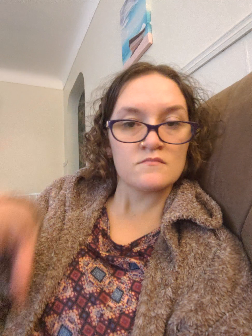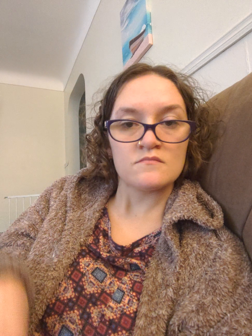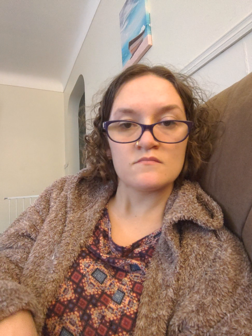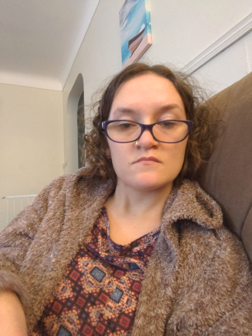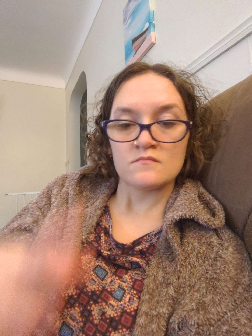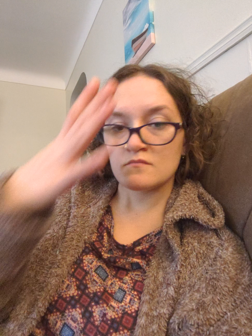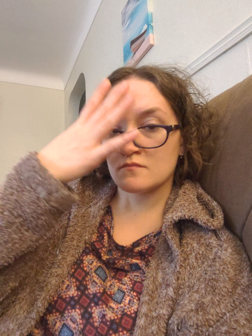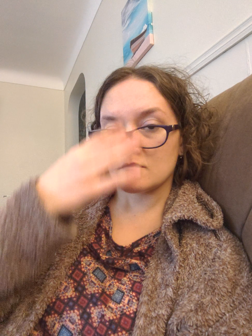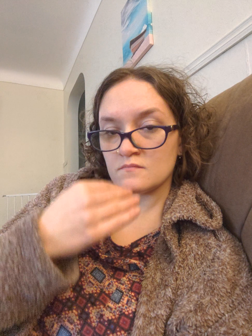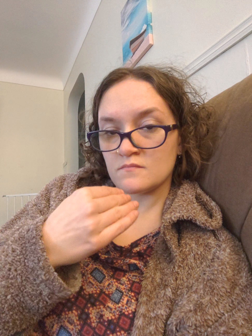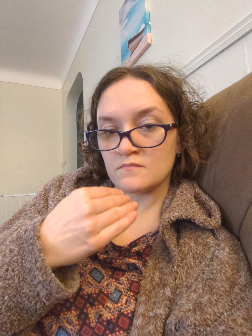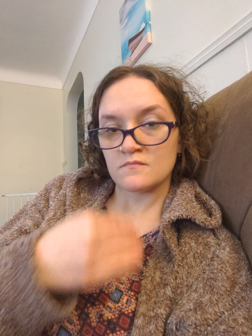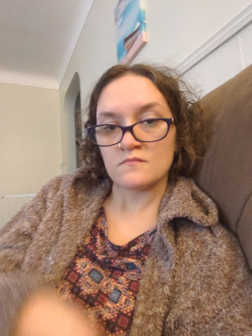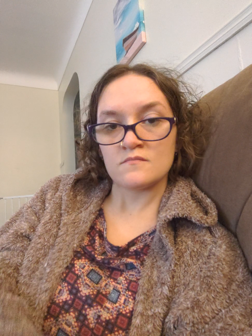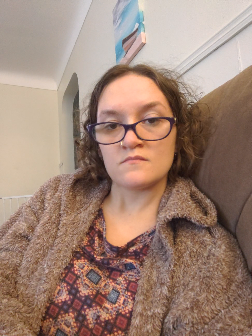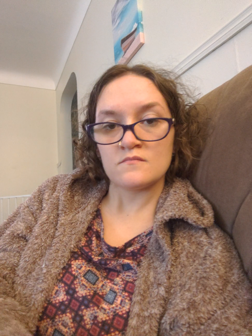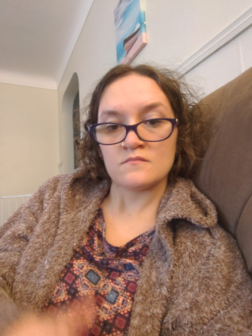sleep